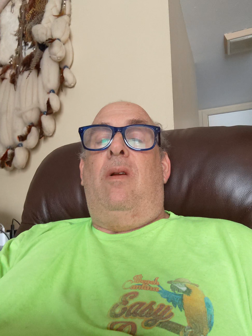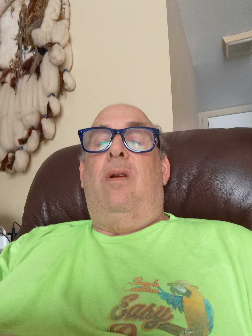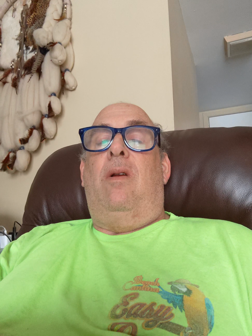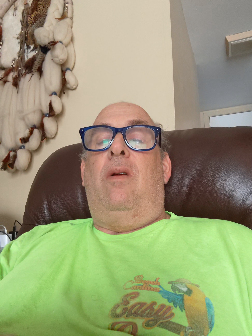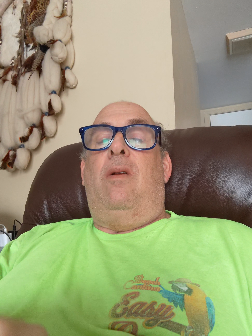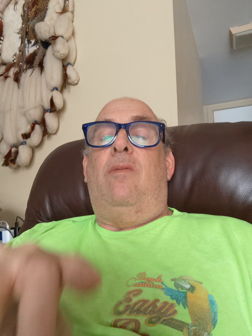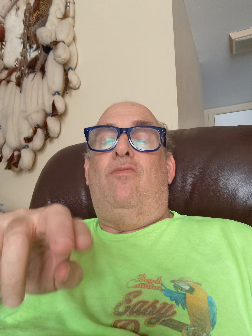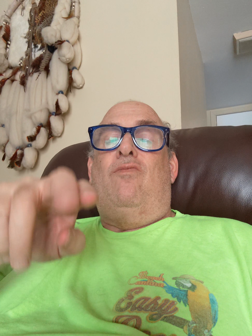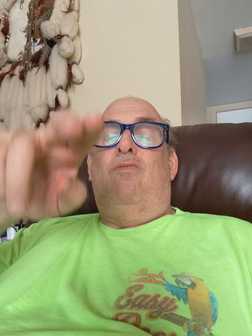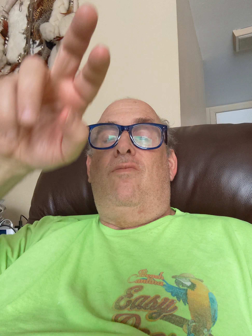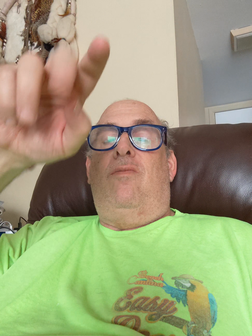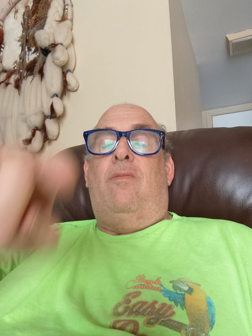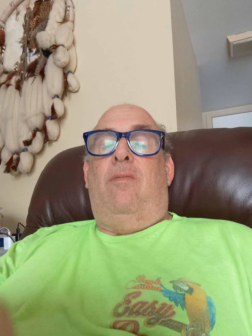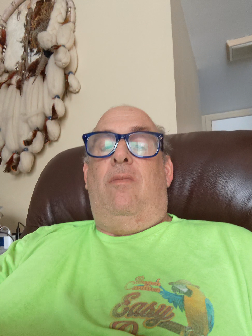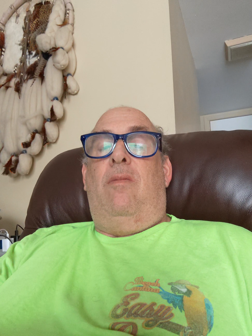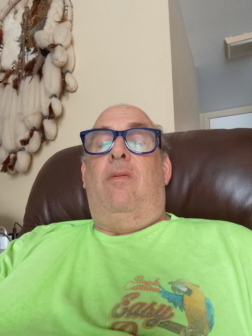stairs